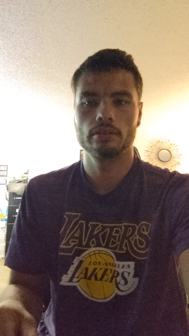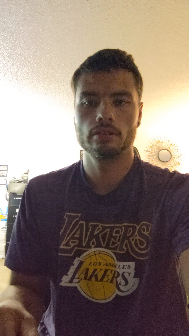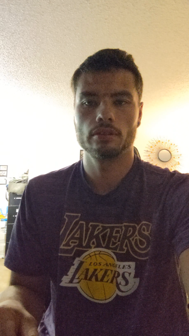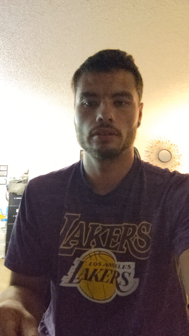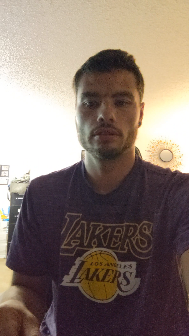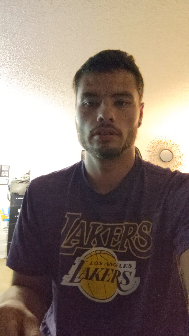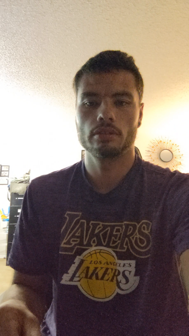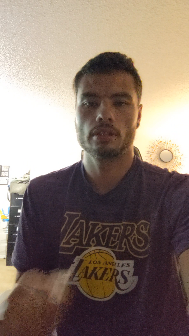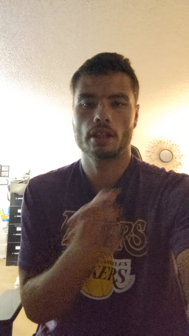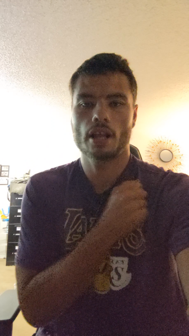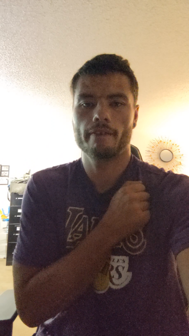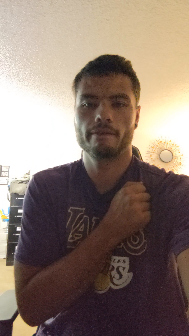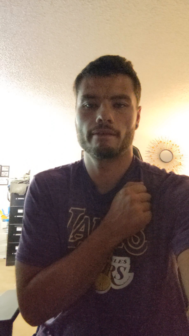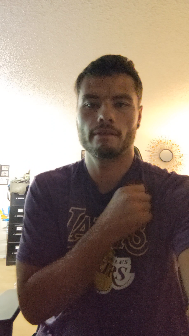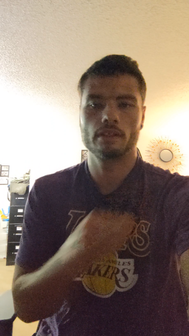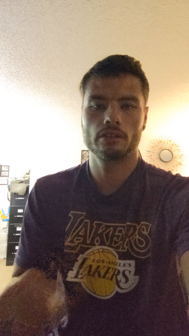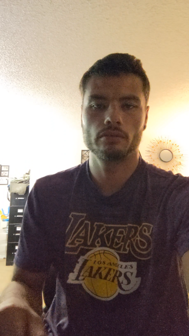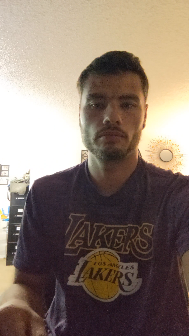love